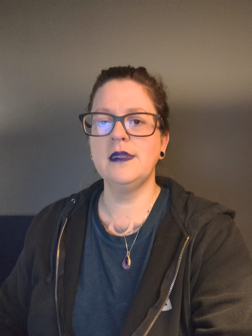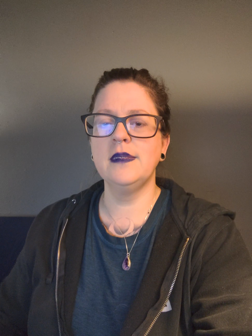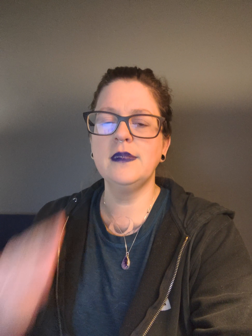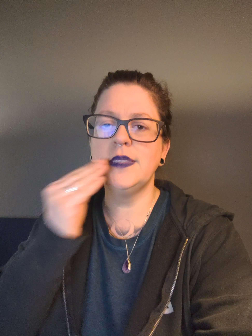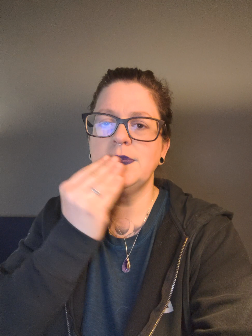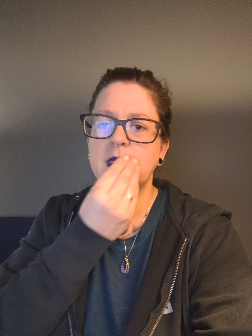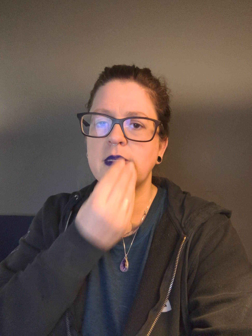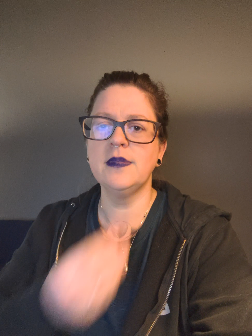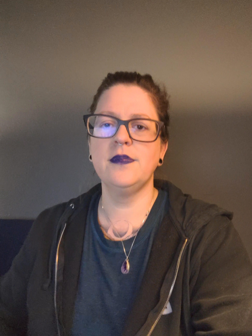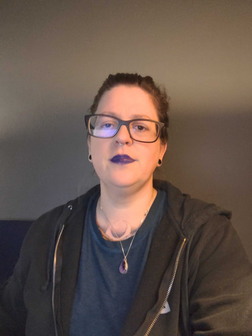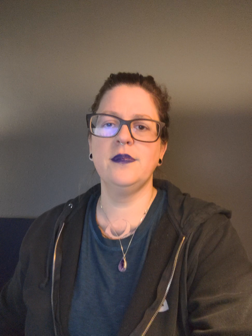napkin